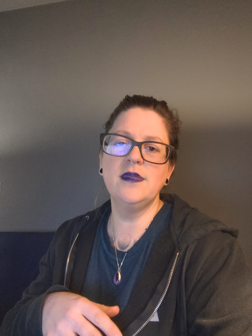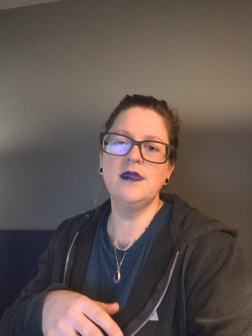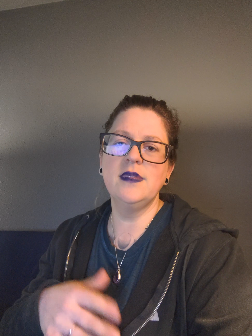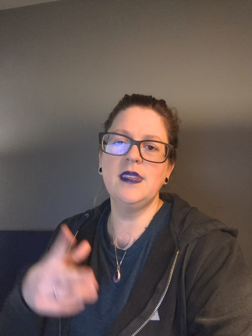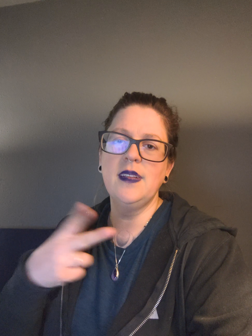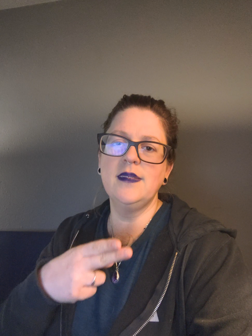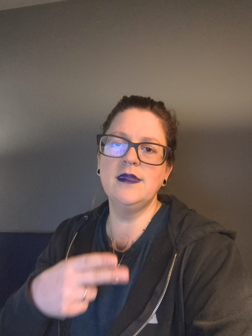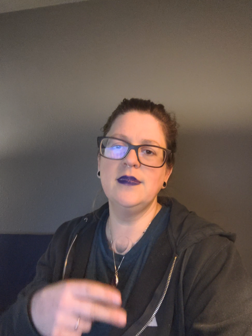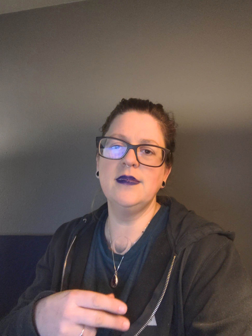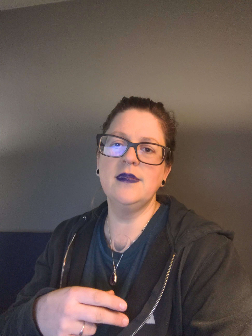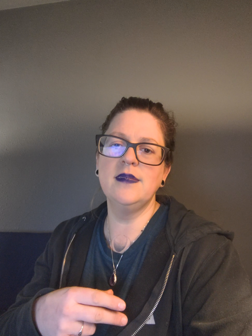cut